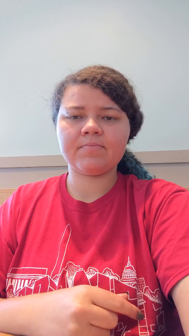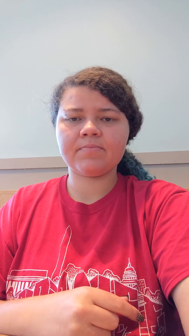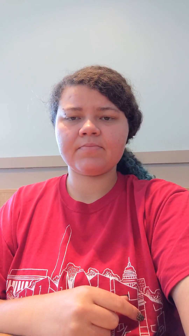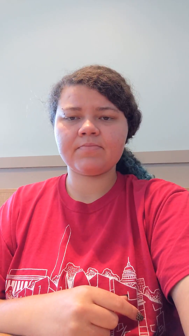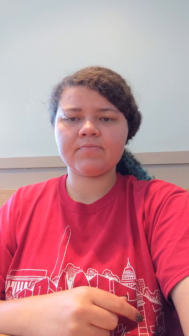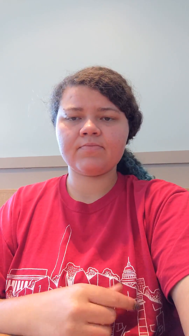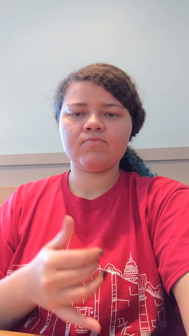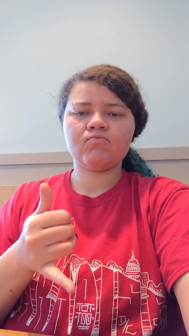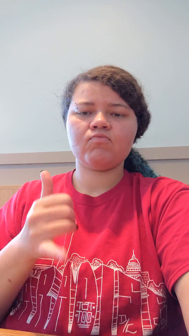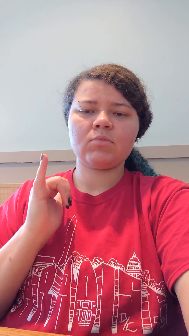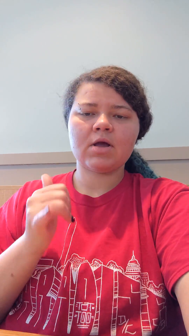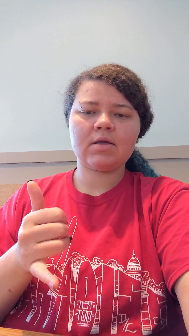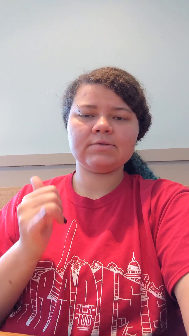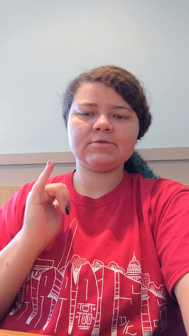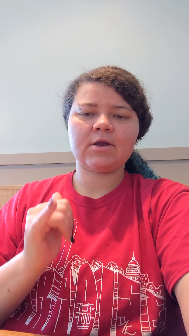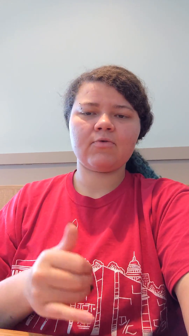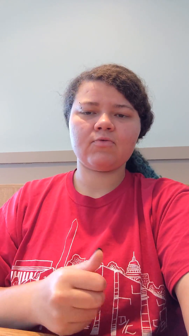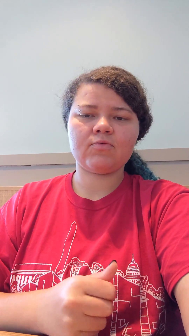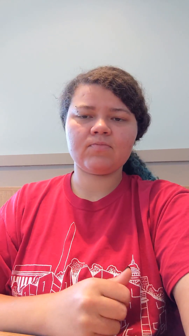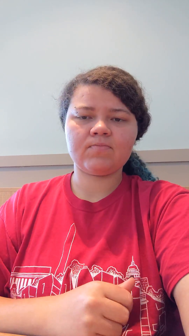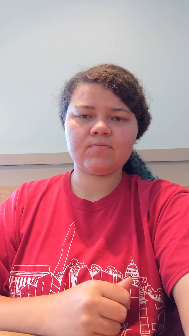rocking chair